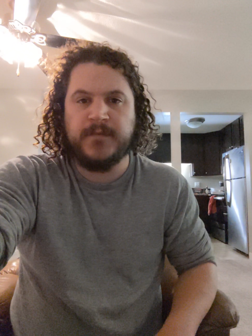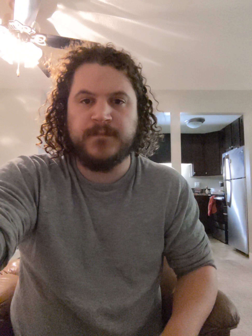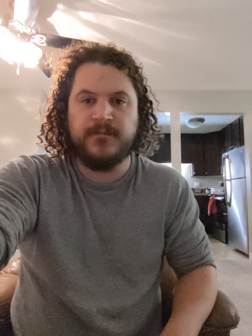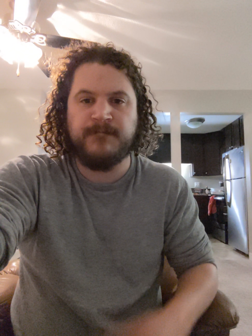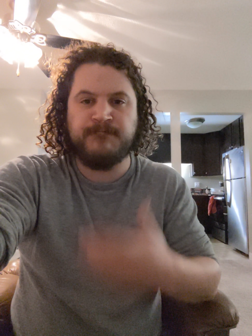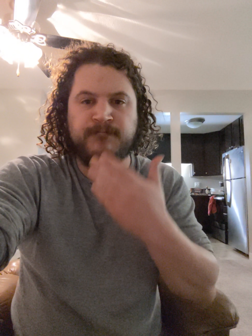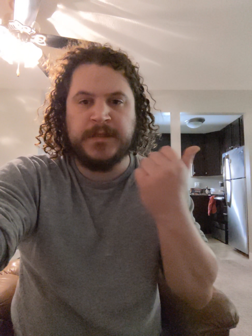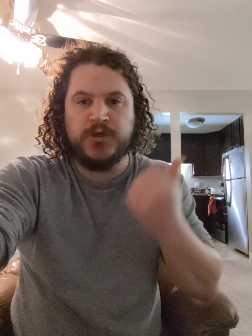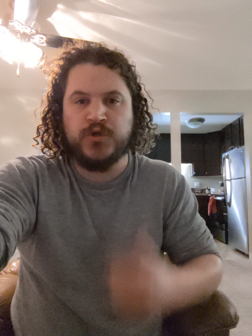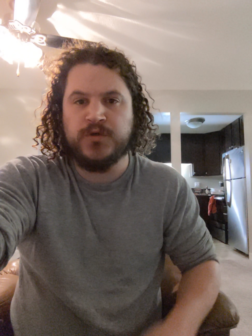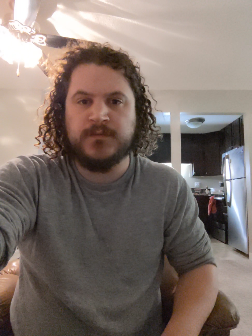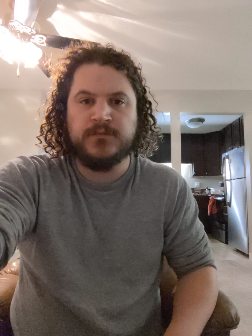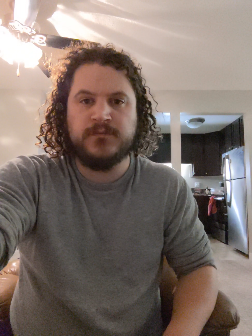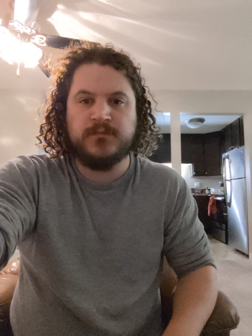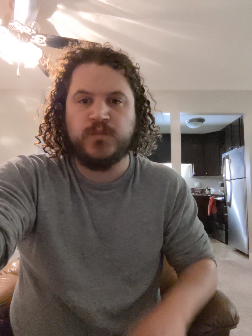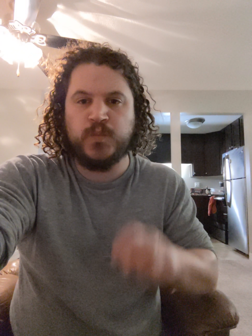better